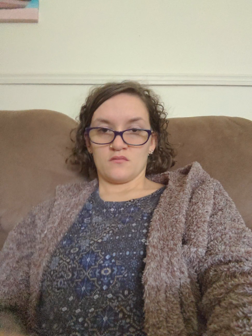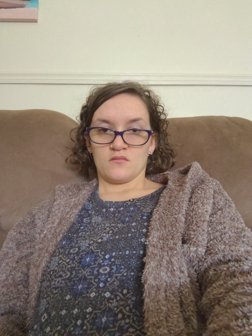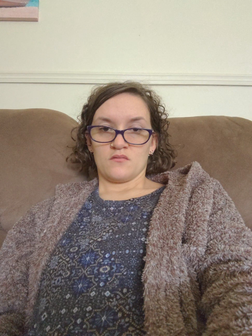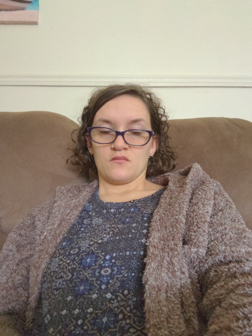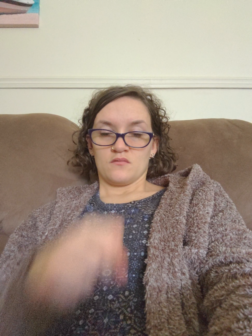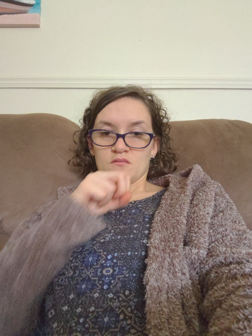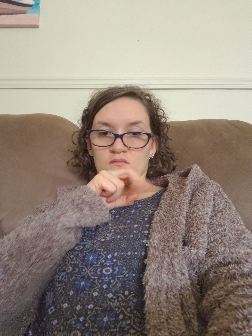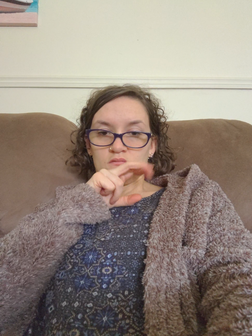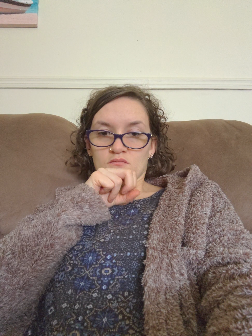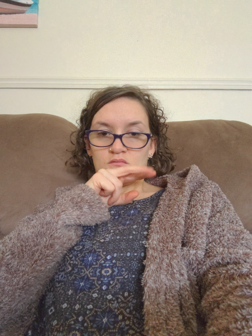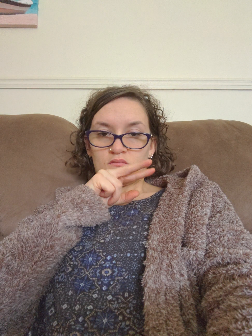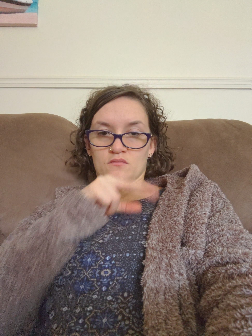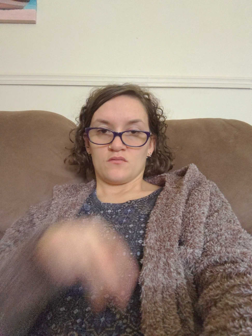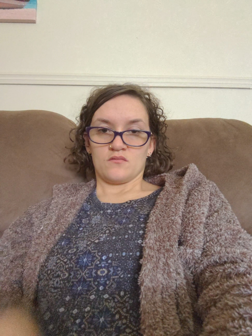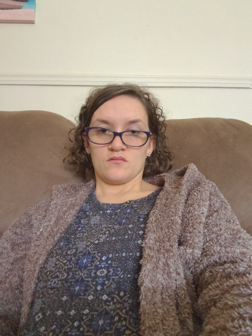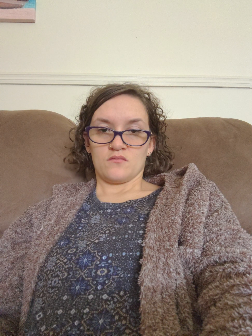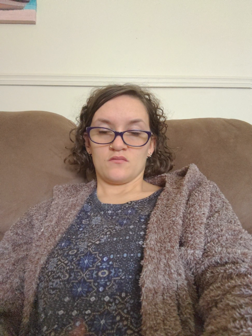frog